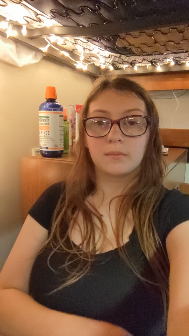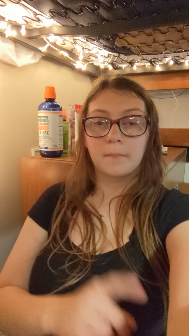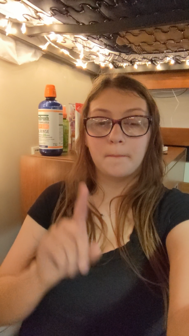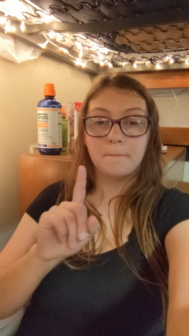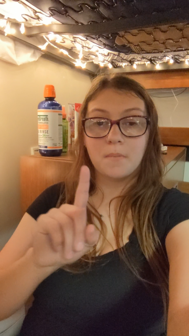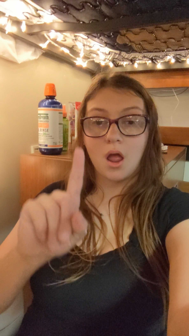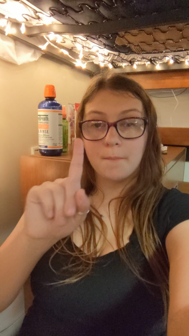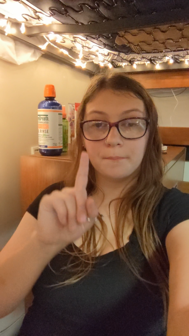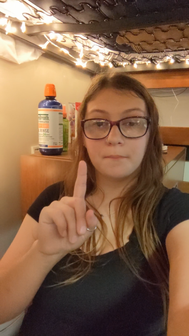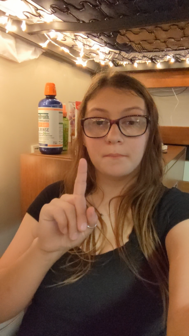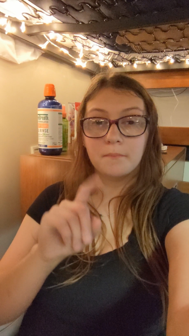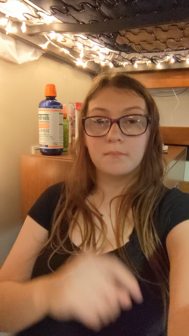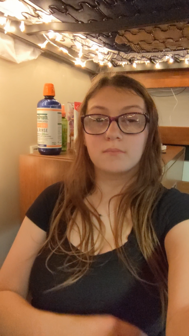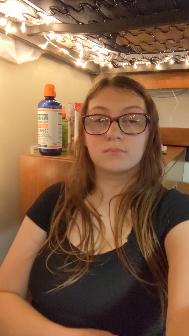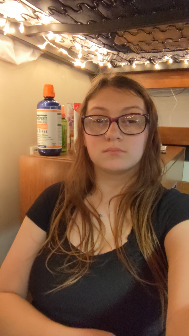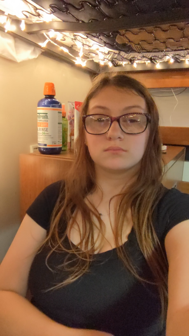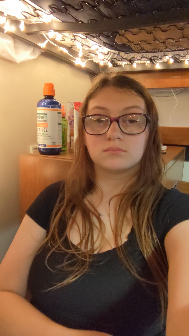bump